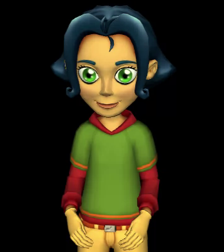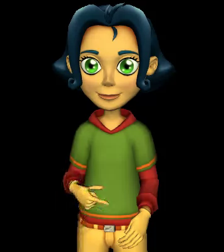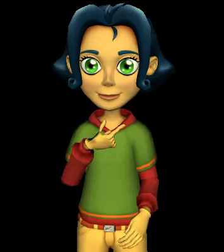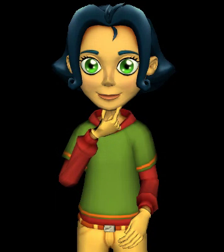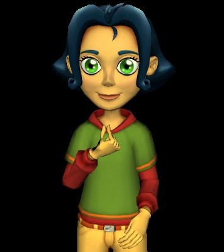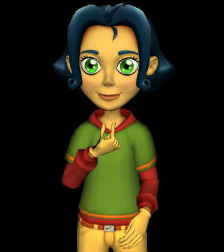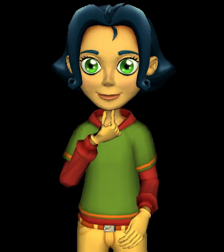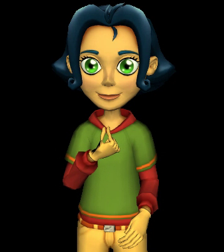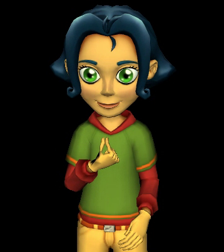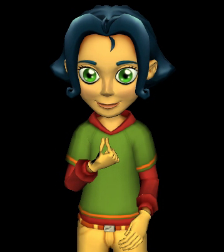سهل